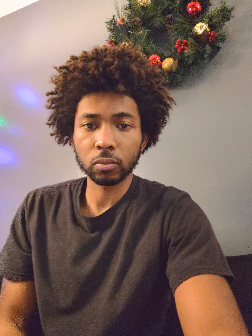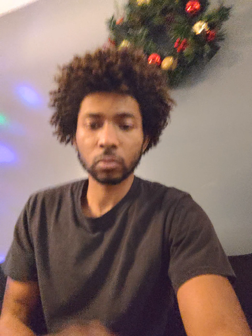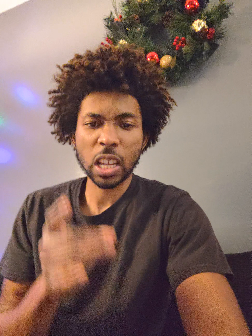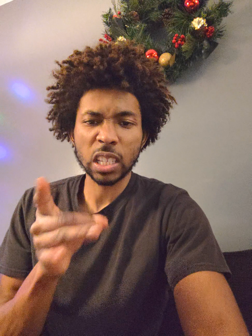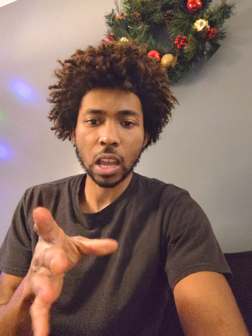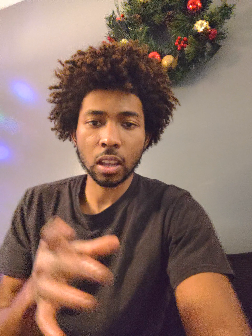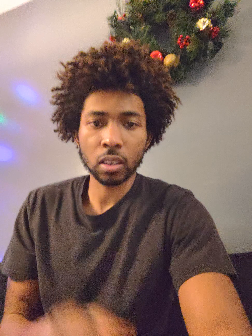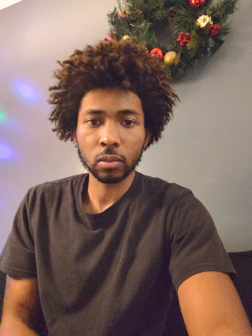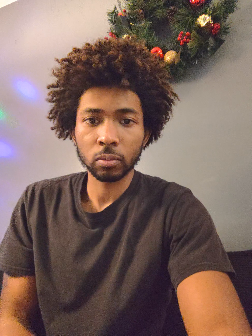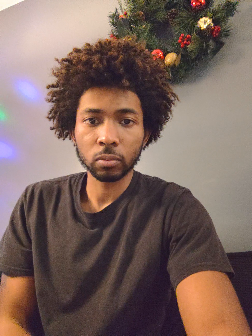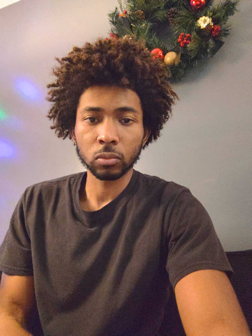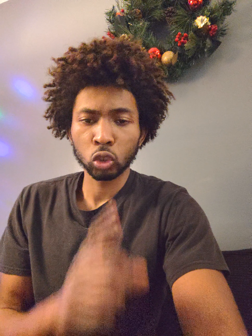hate